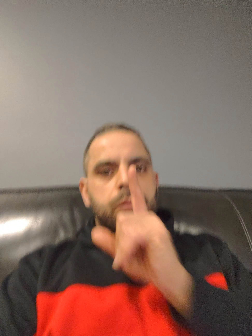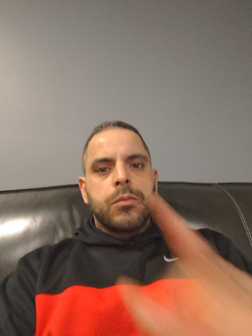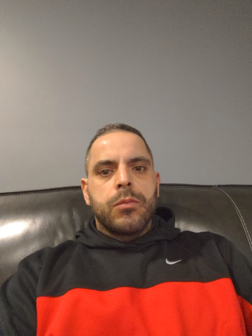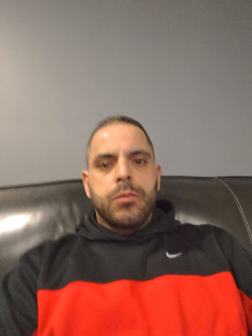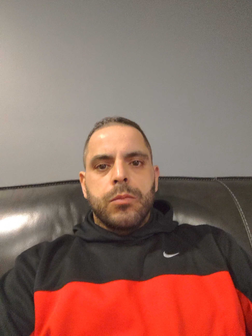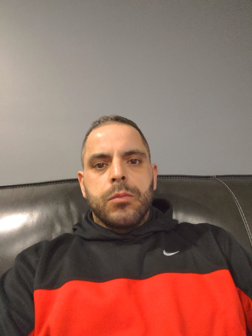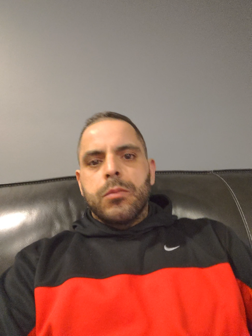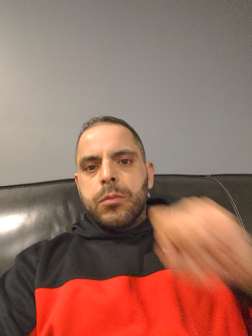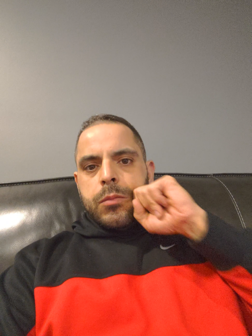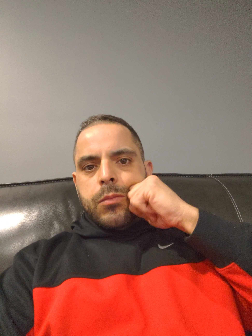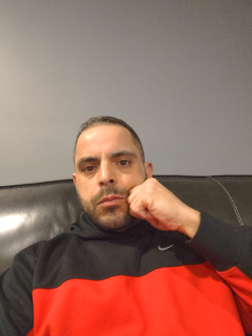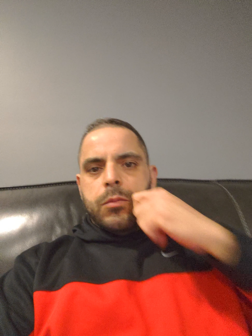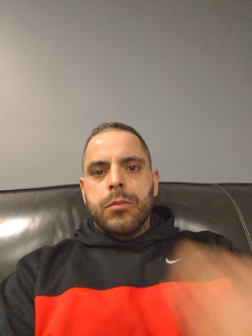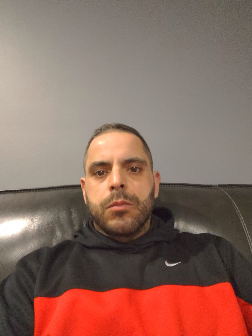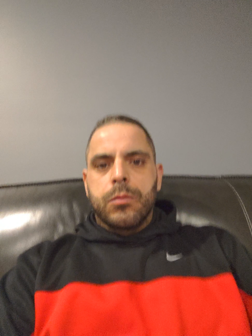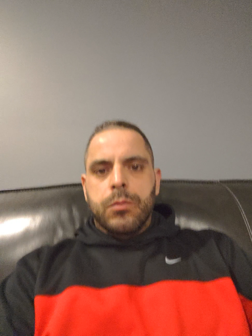apple